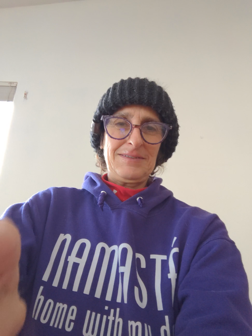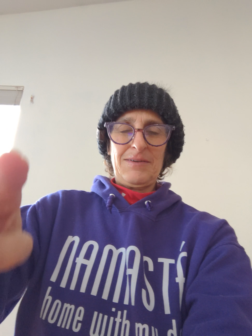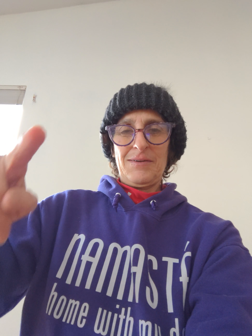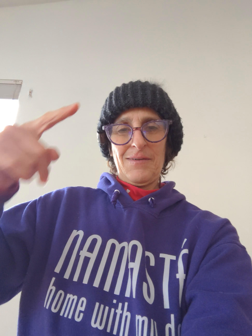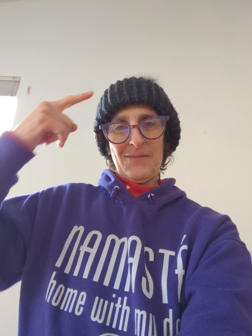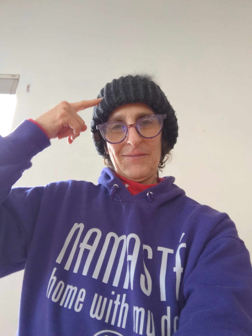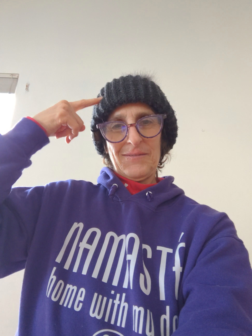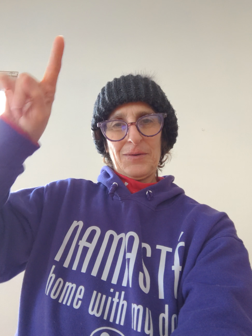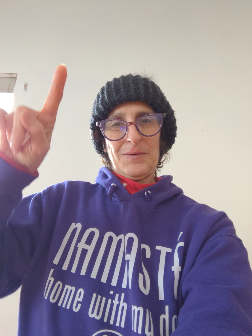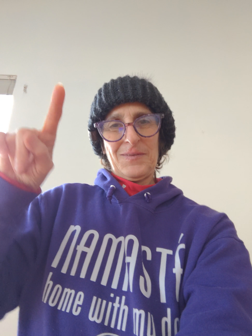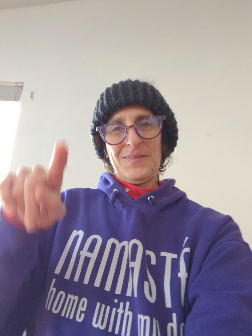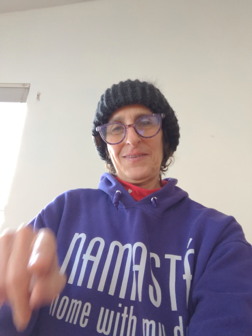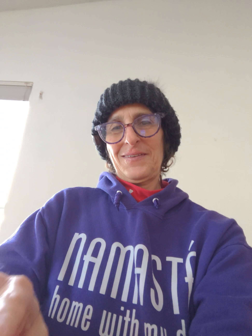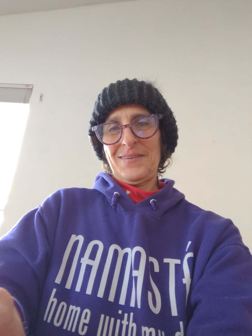for